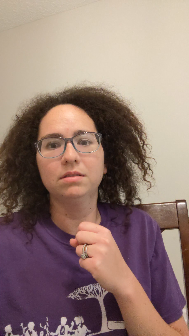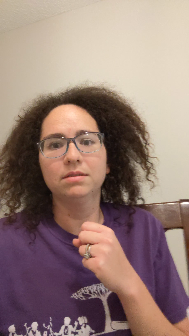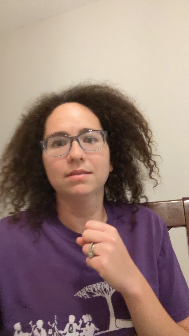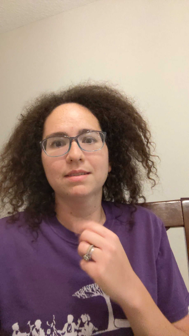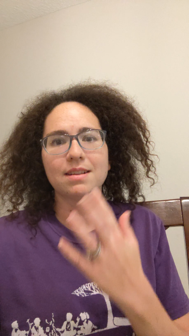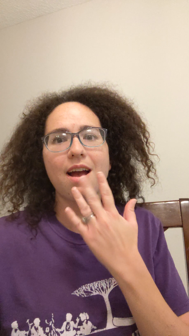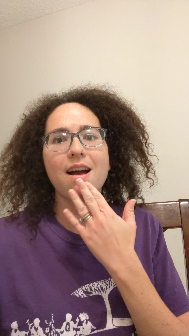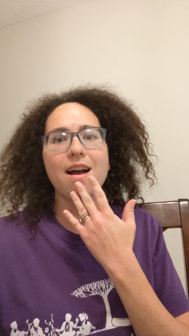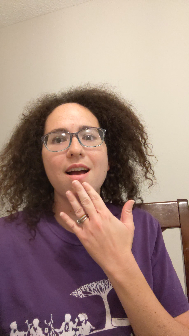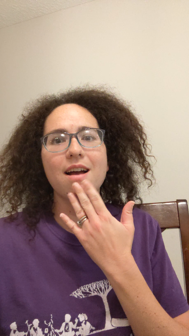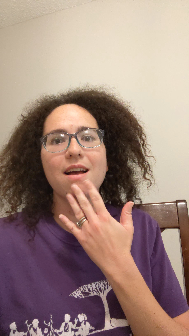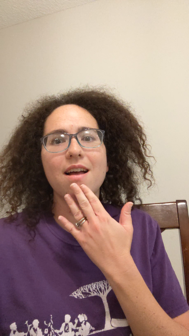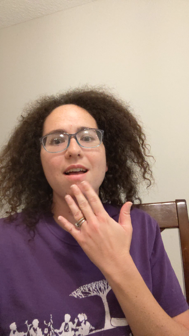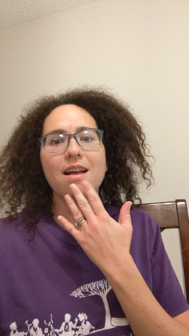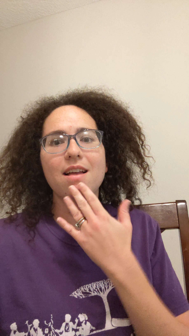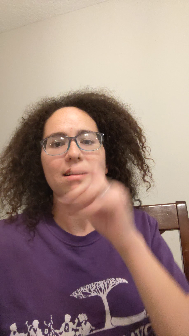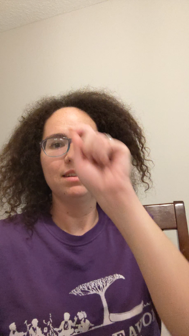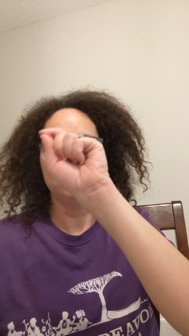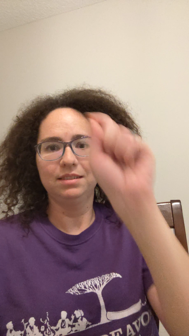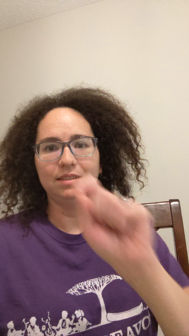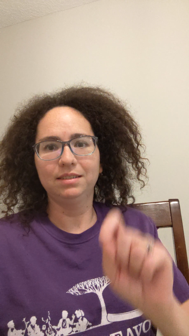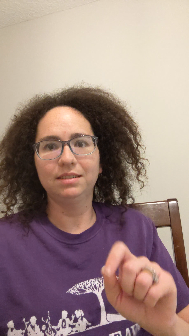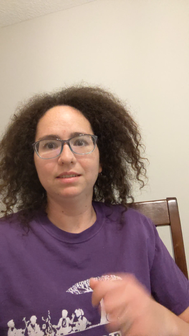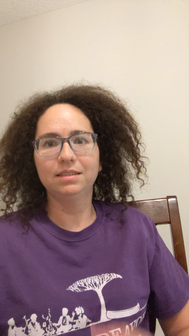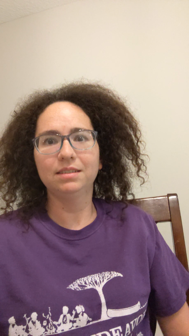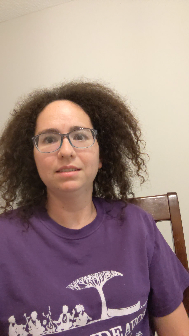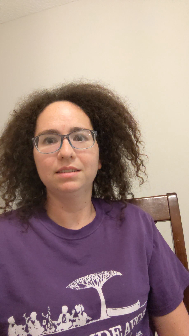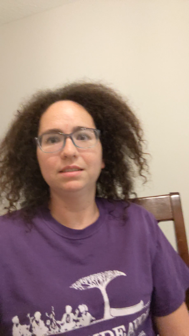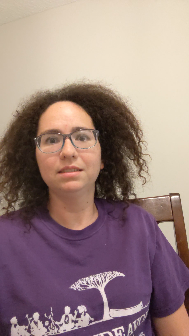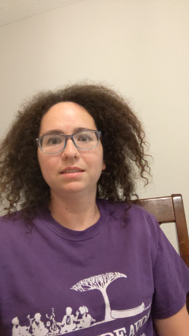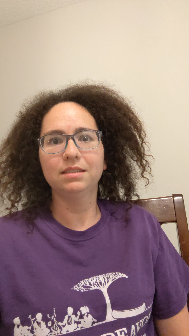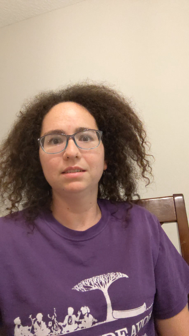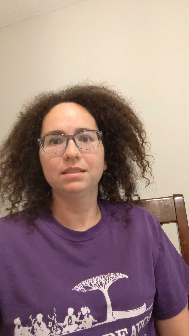crayon